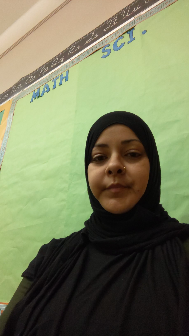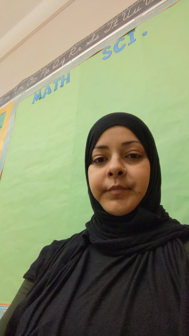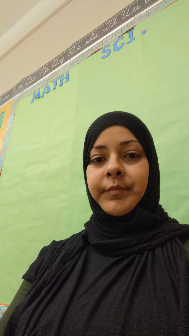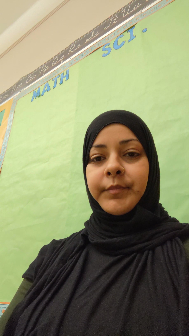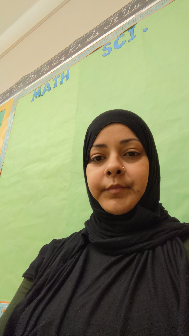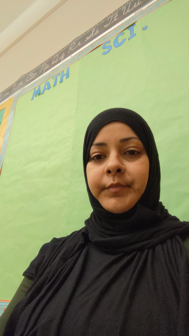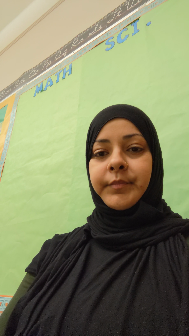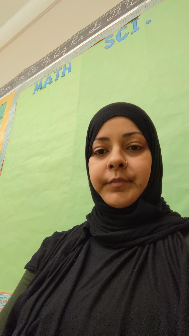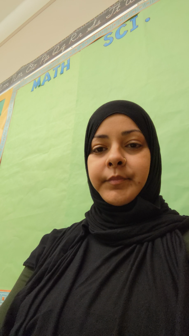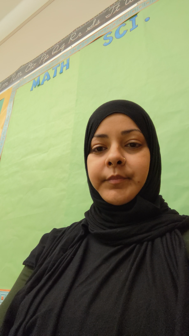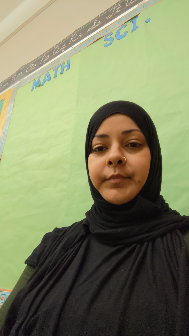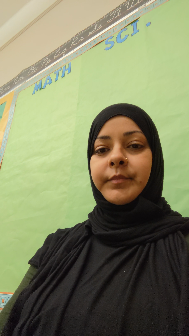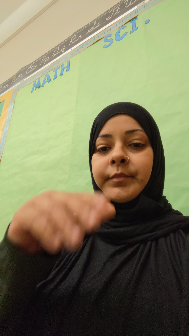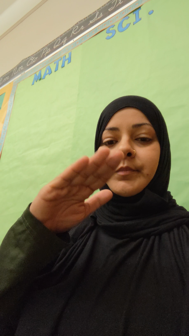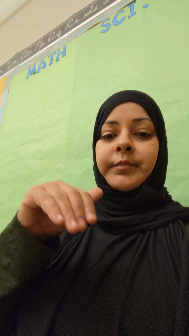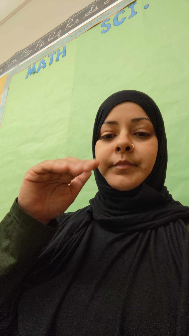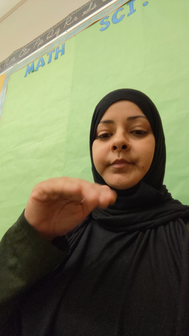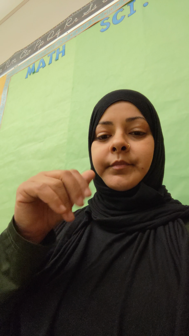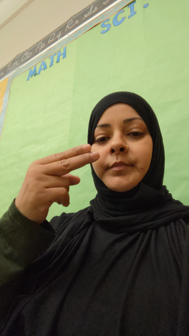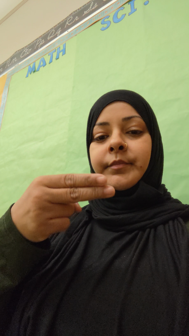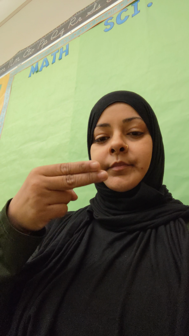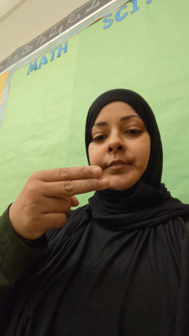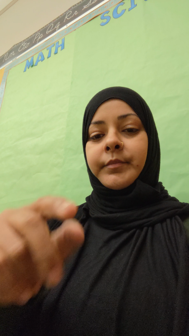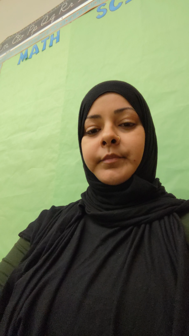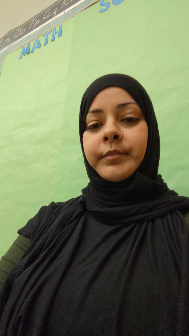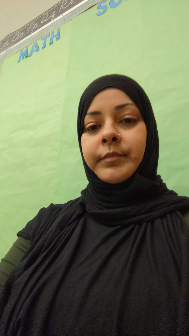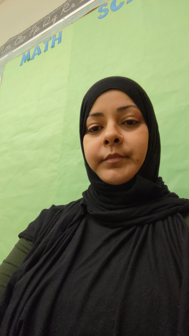pet's name